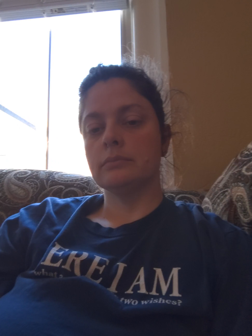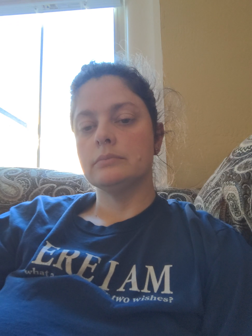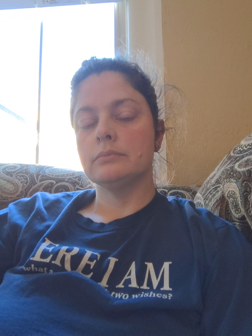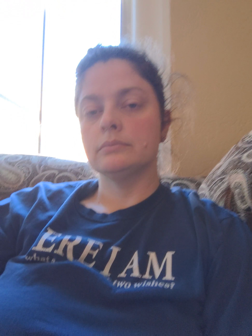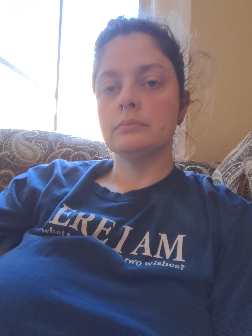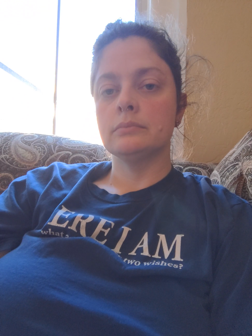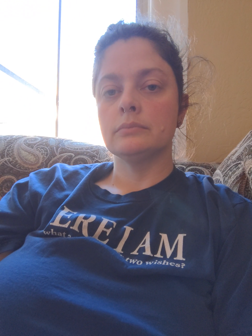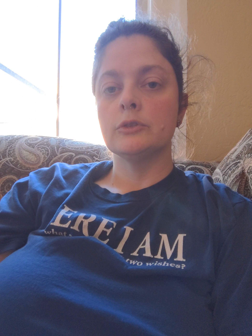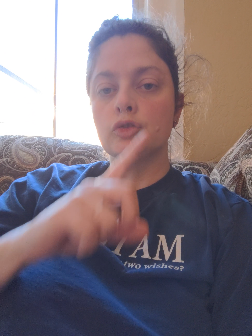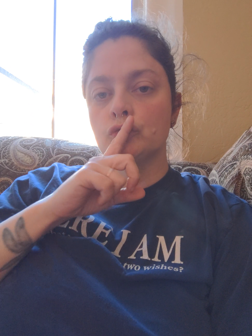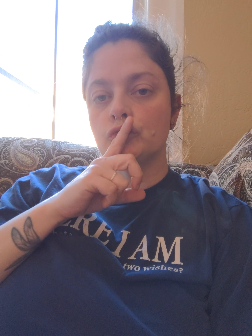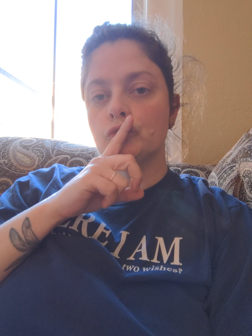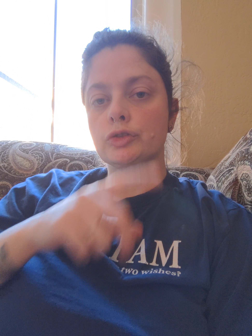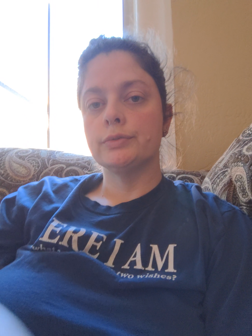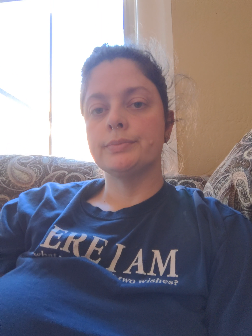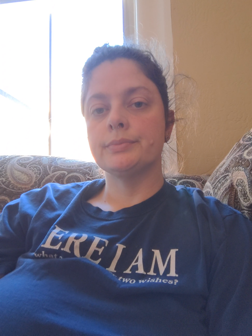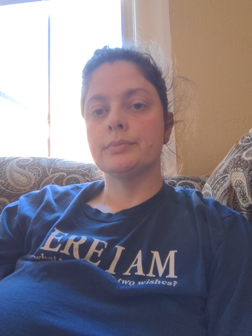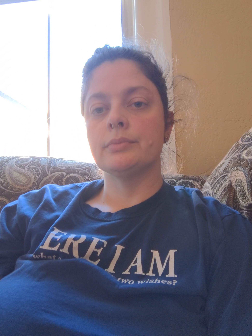shhh